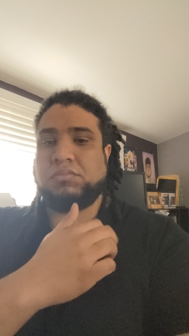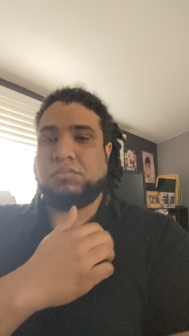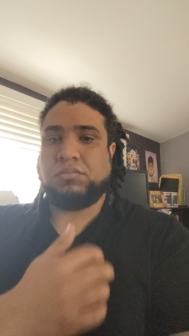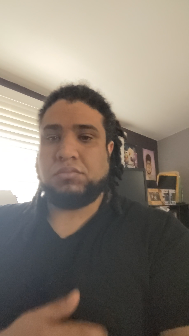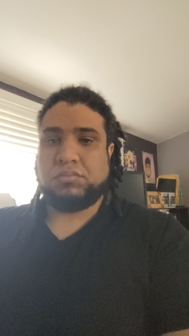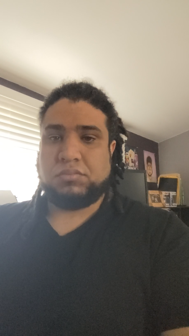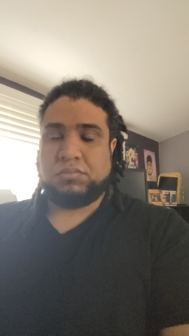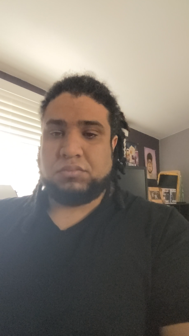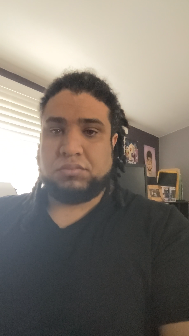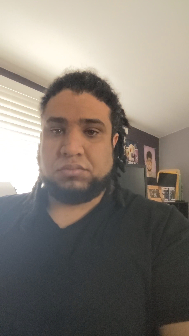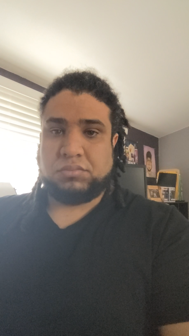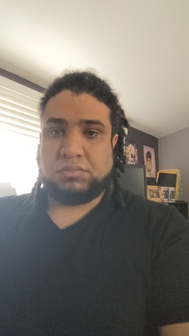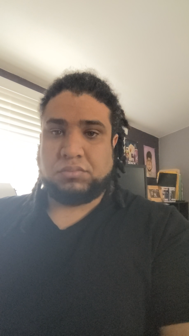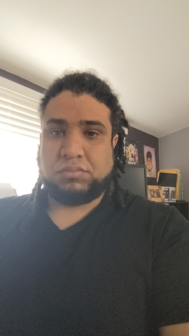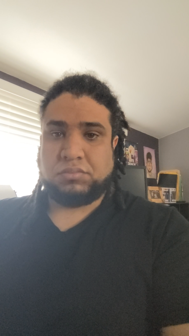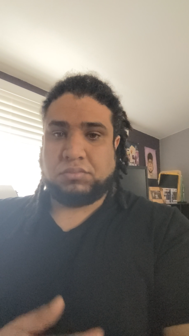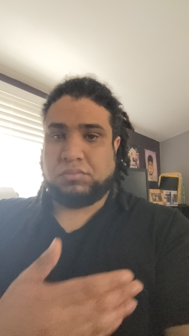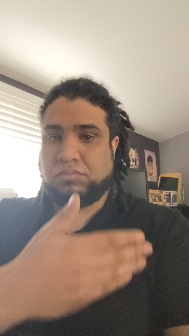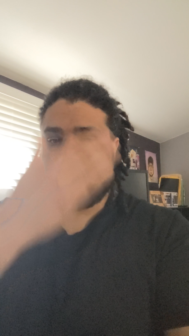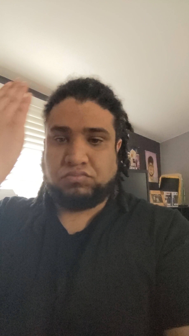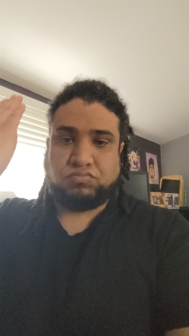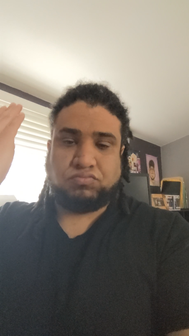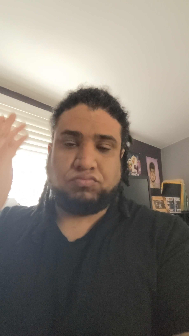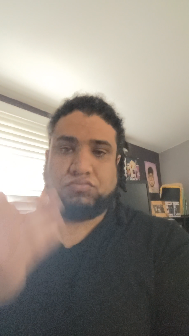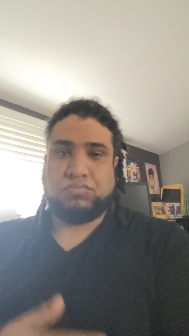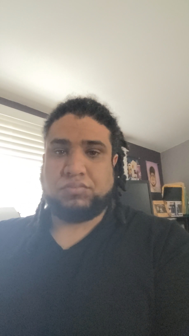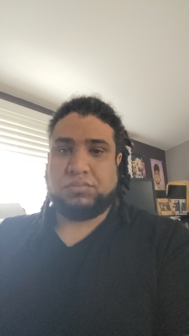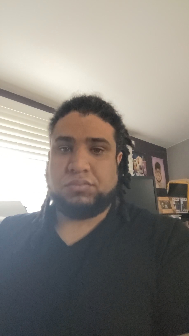all gone